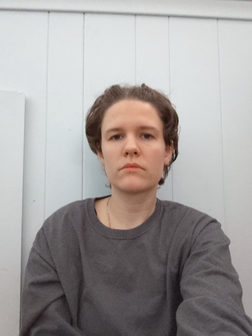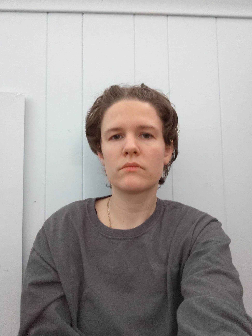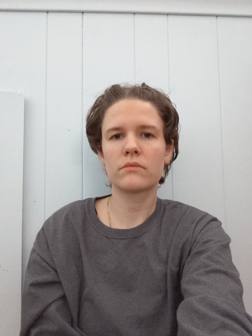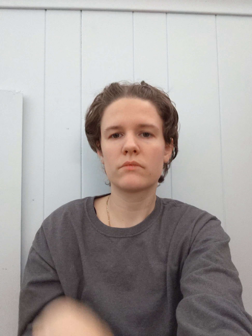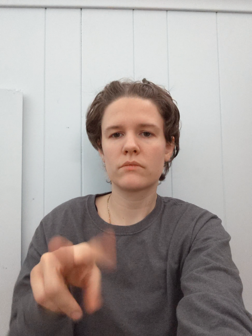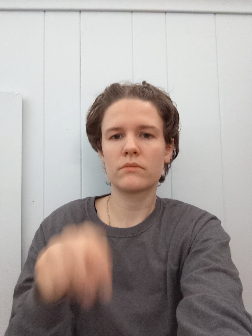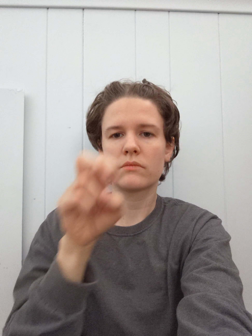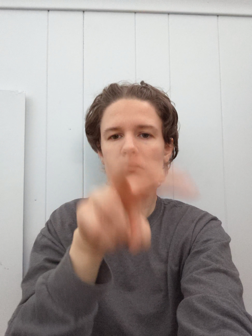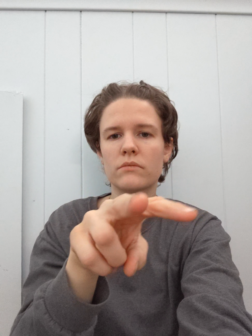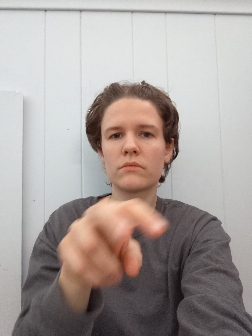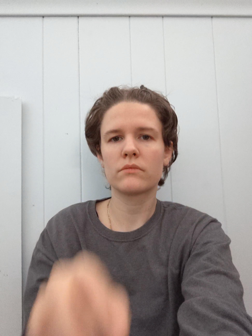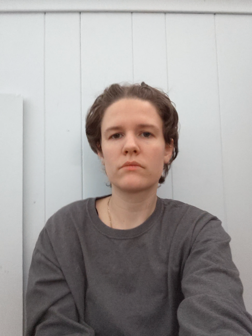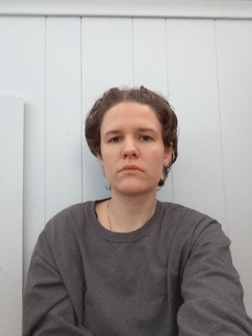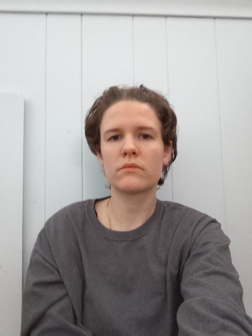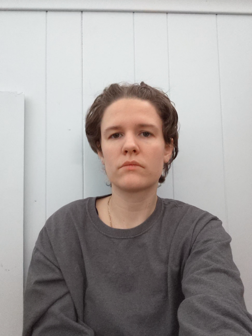jump